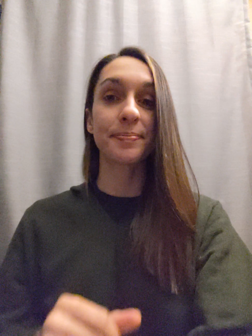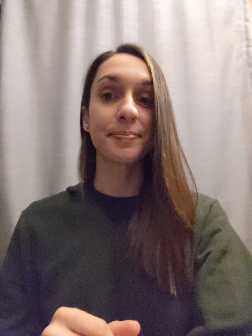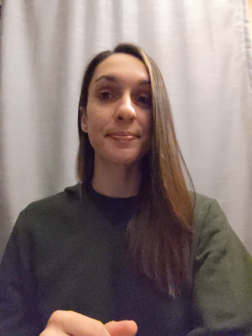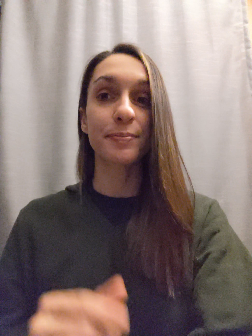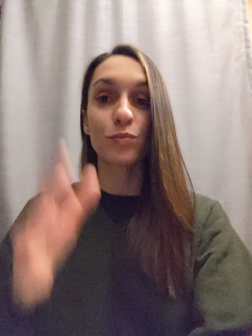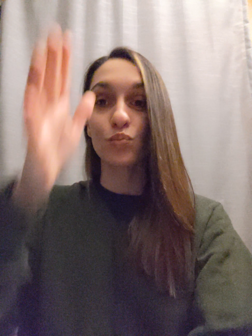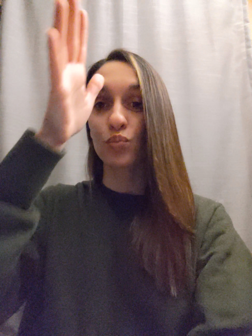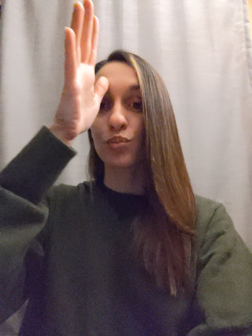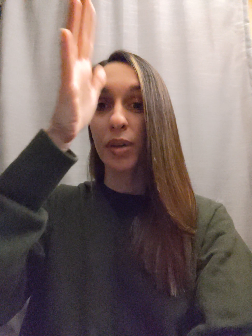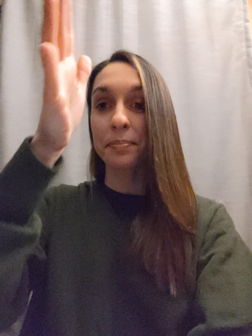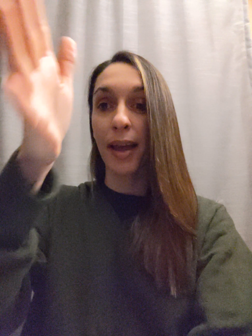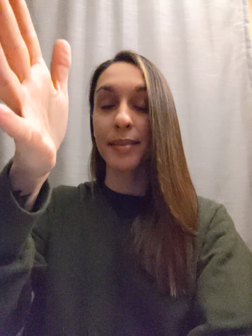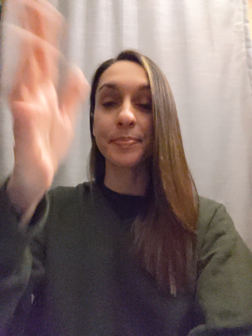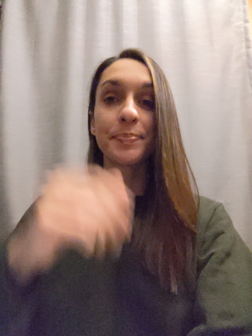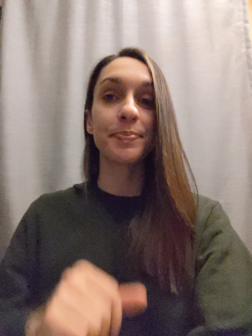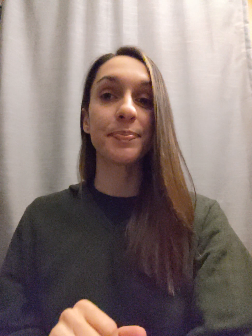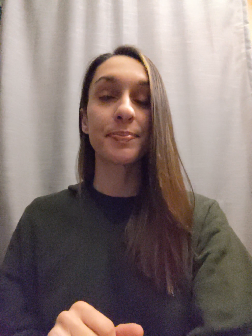grandpa